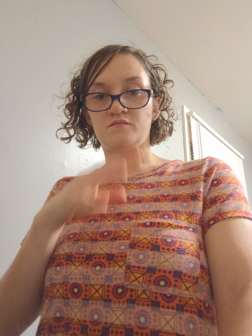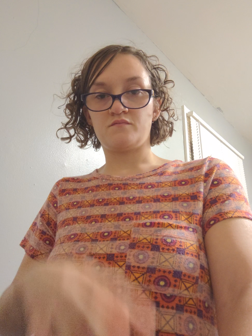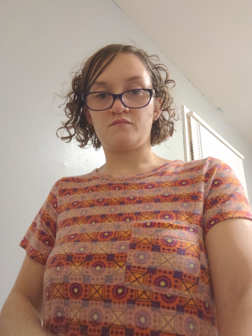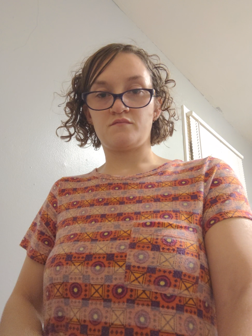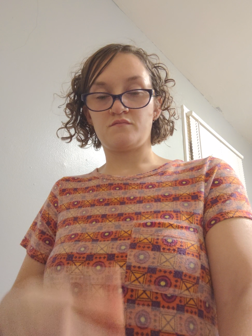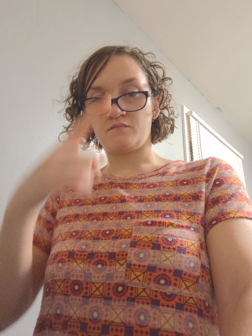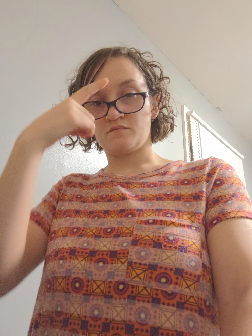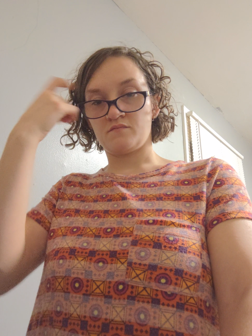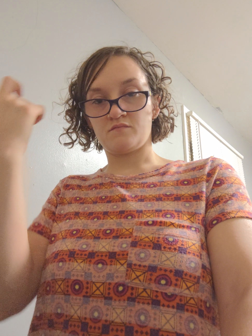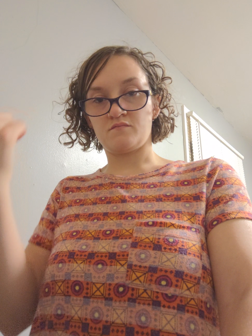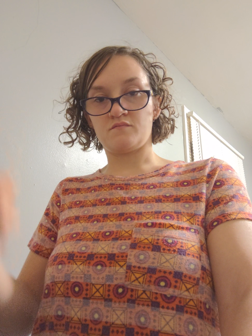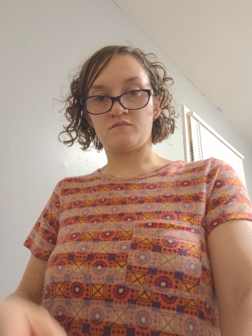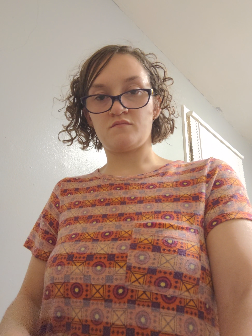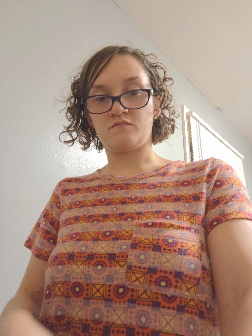because